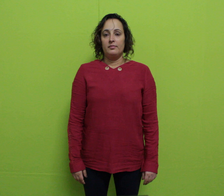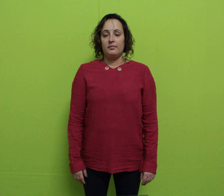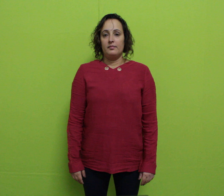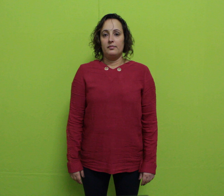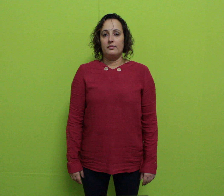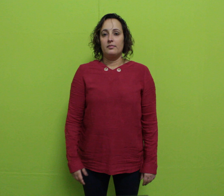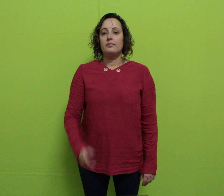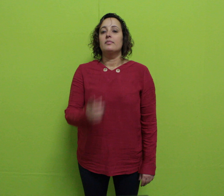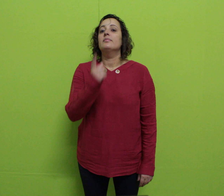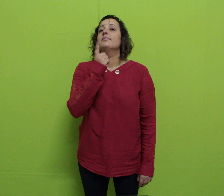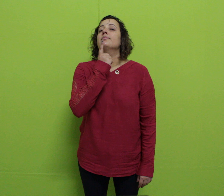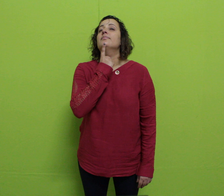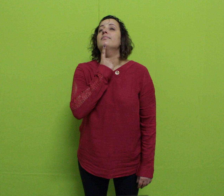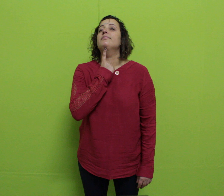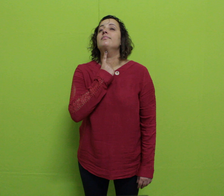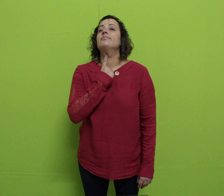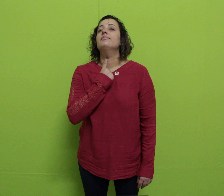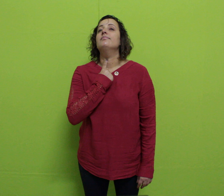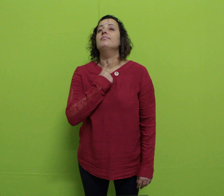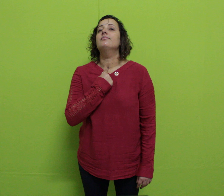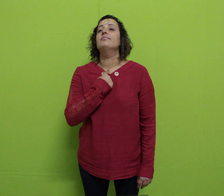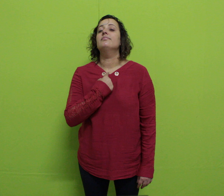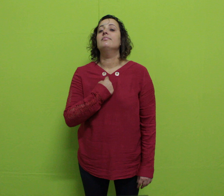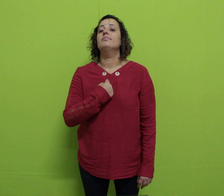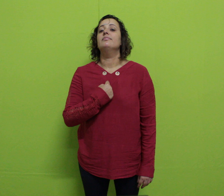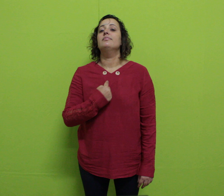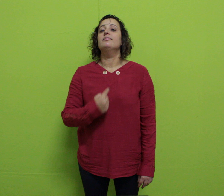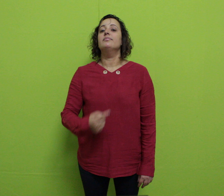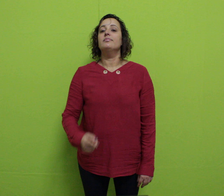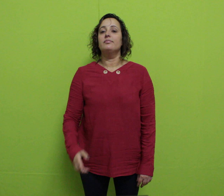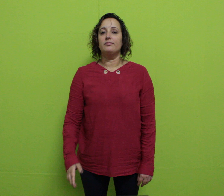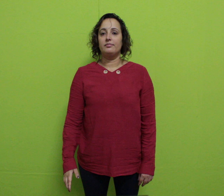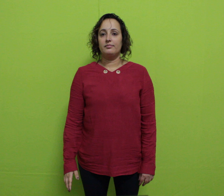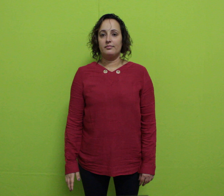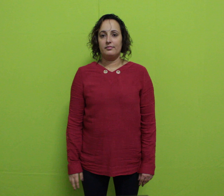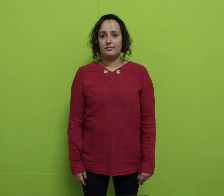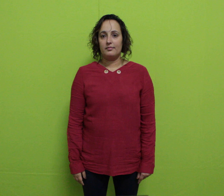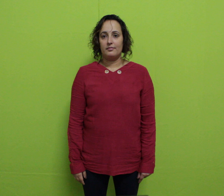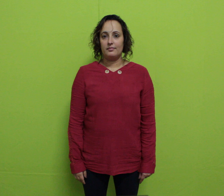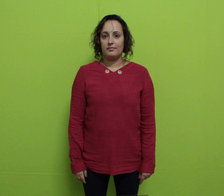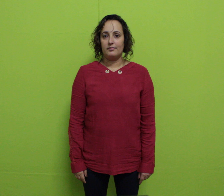vontade